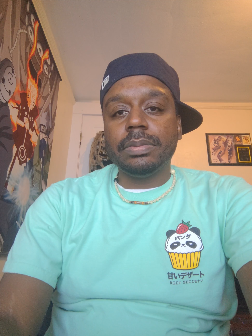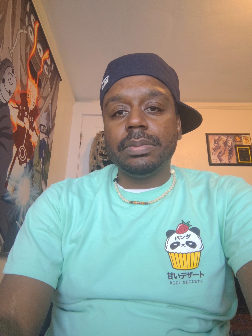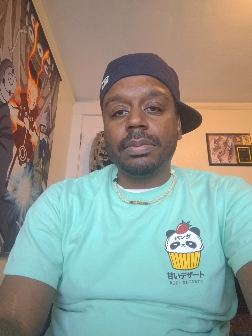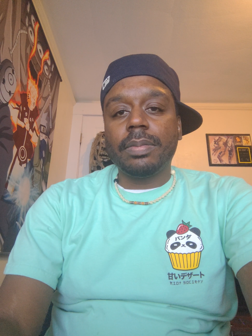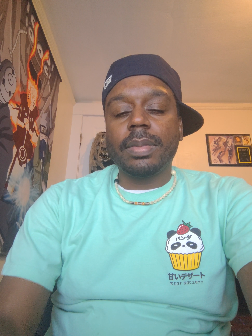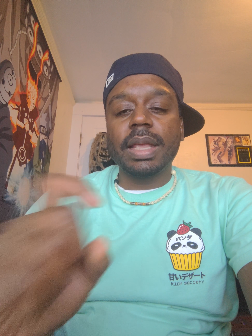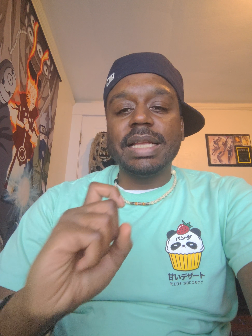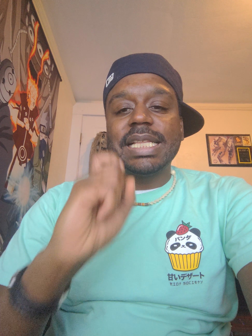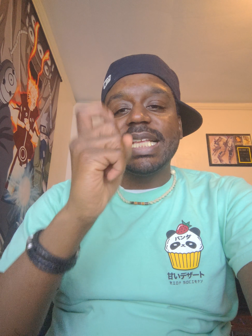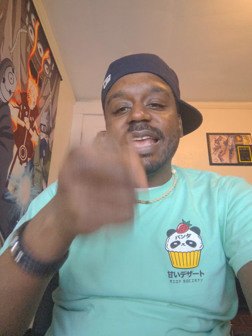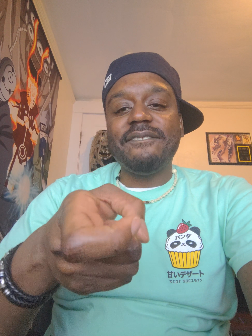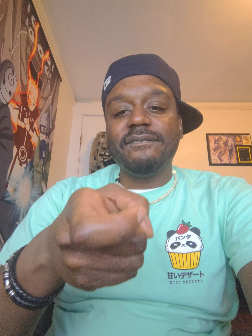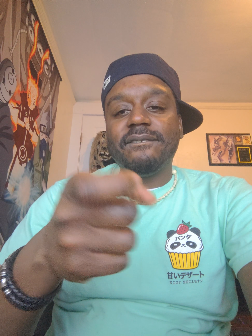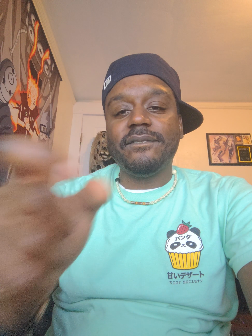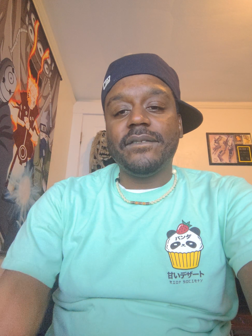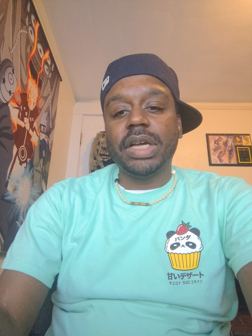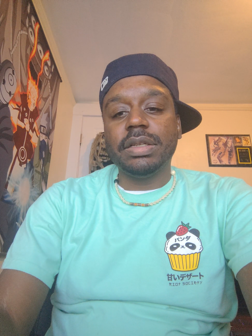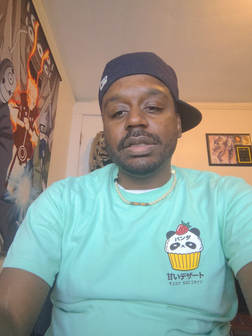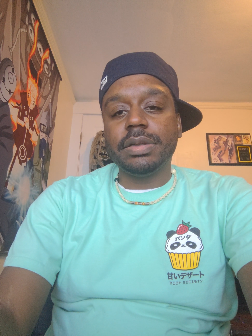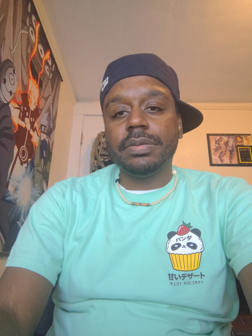gift